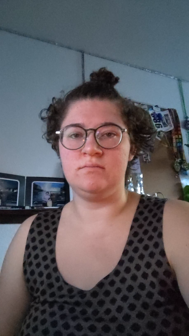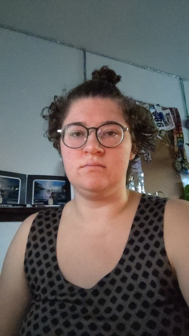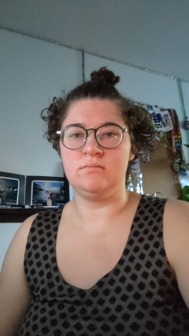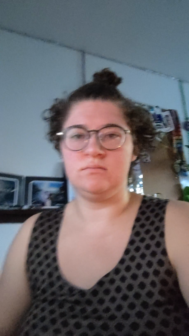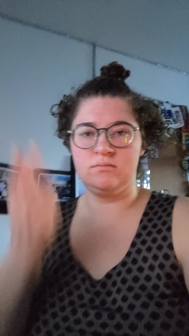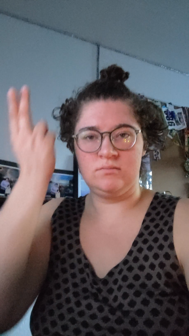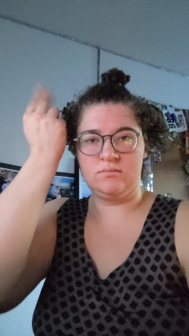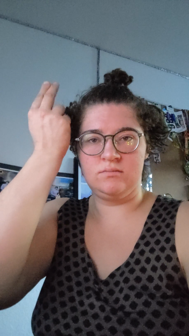bunny